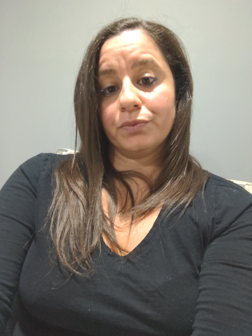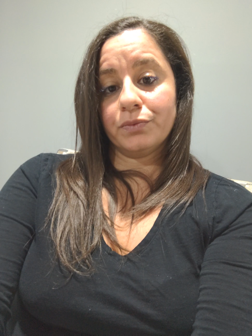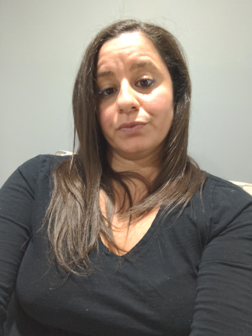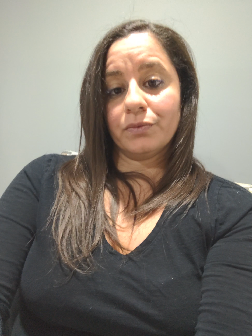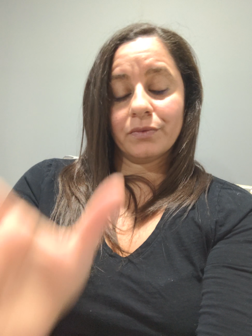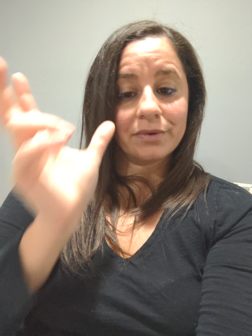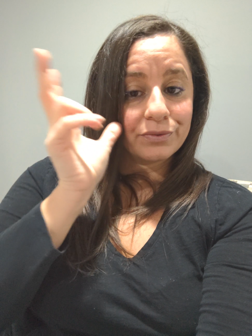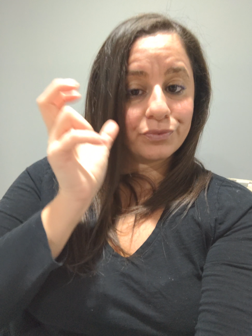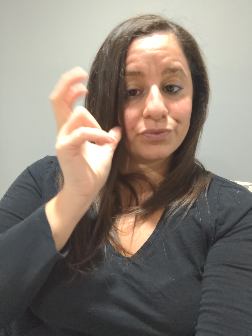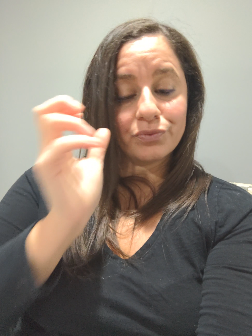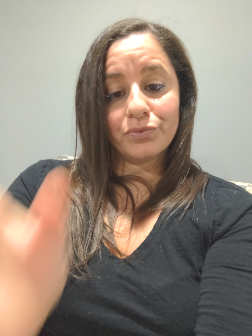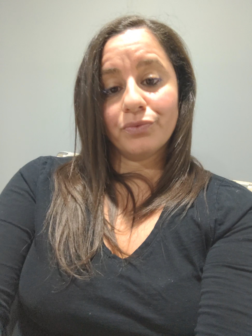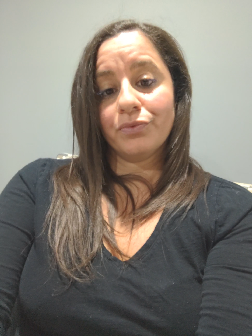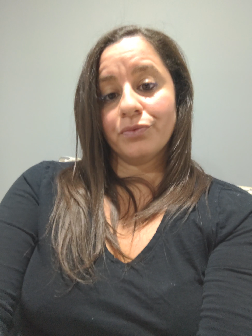hear